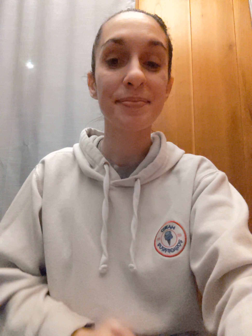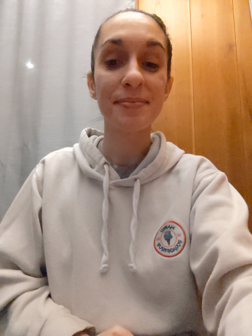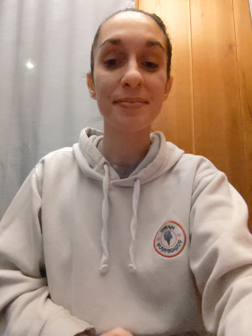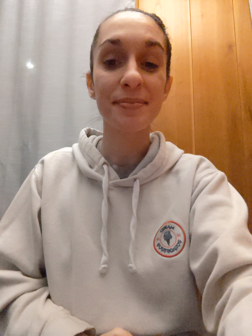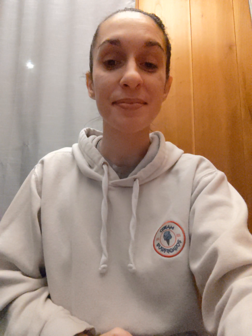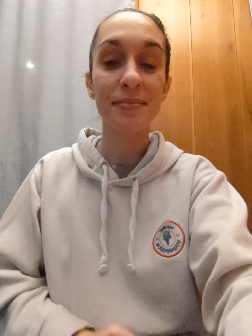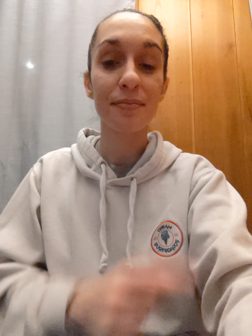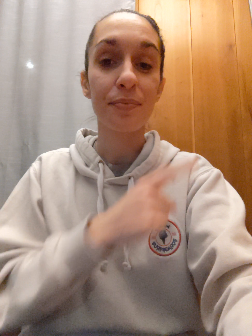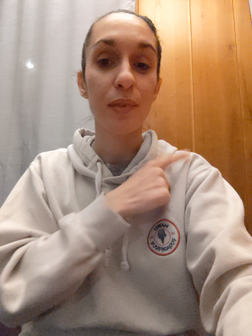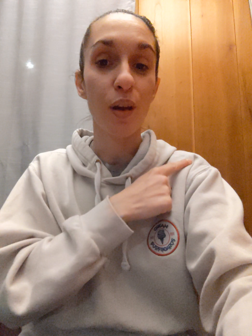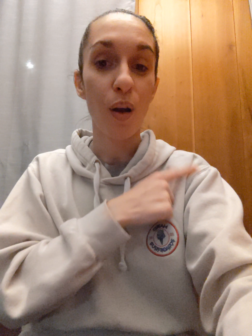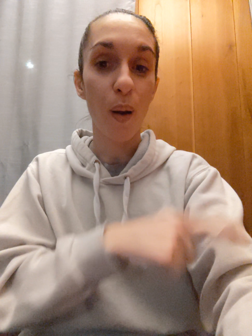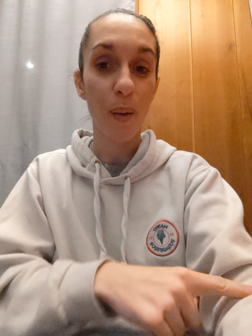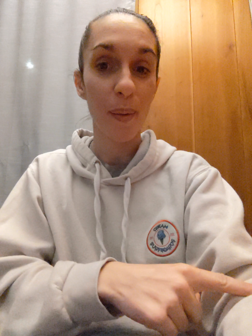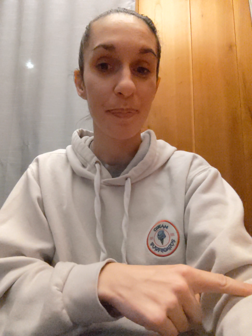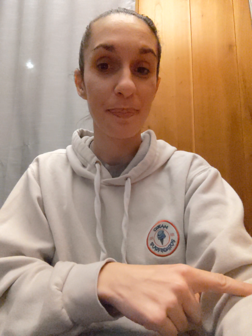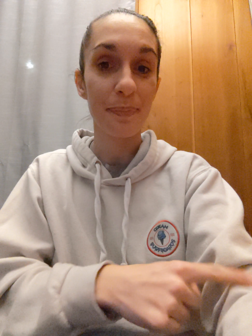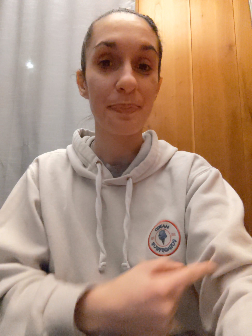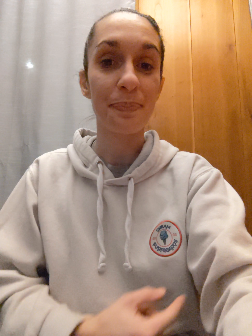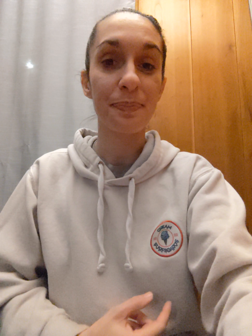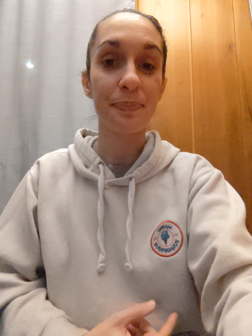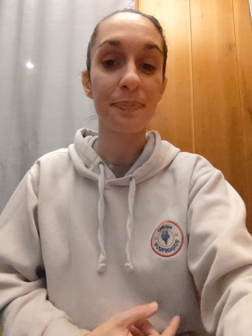arm